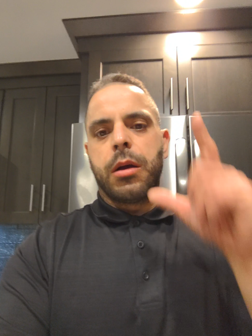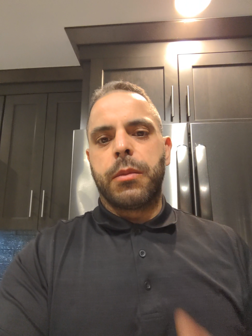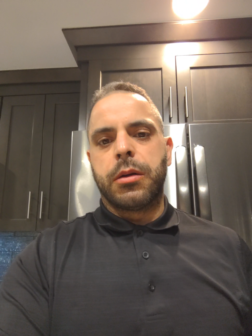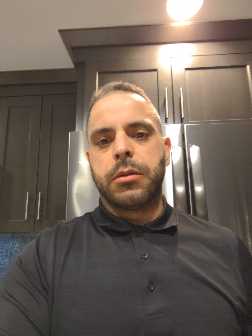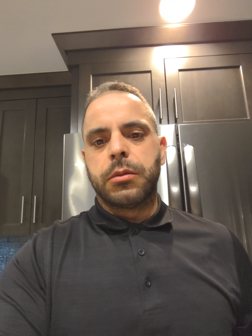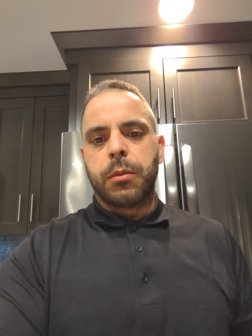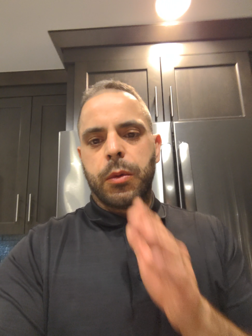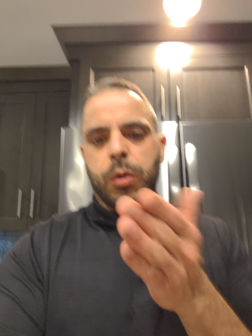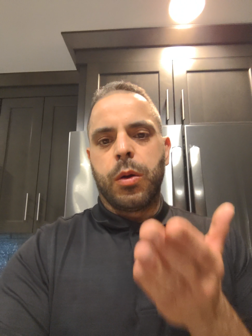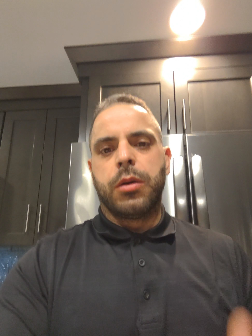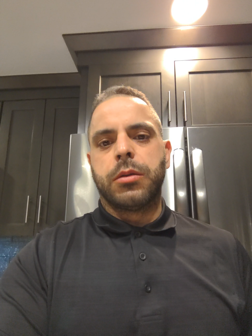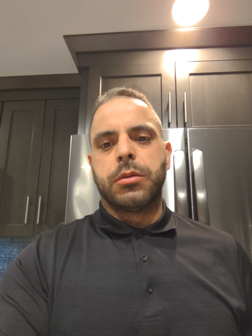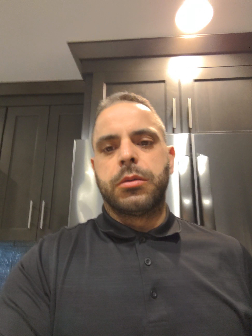book